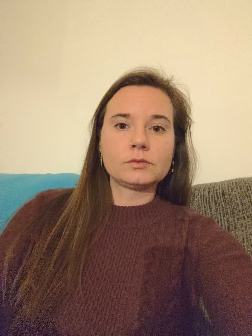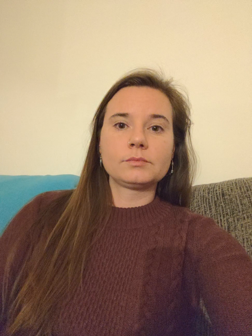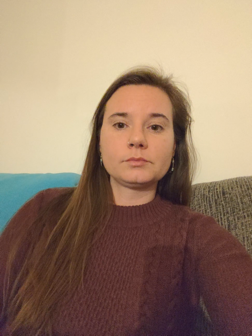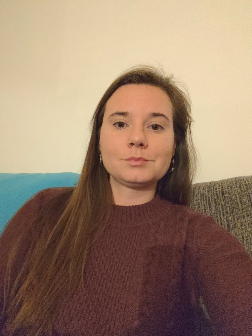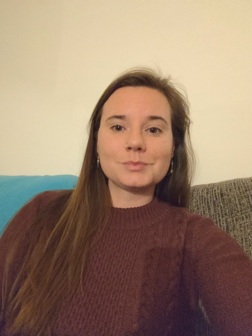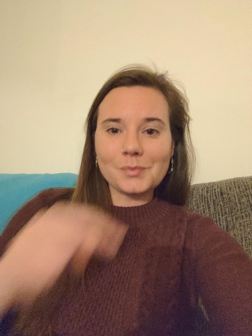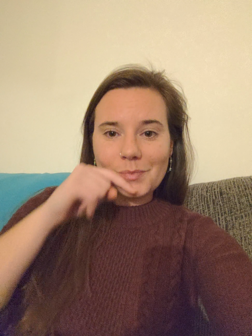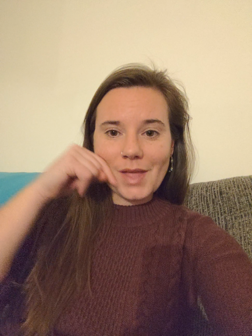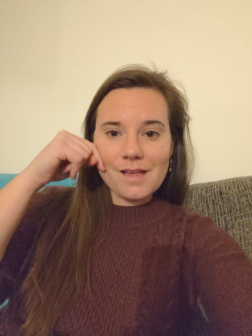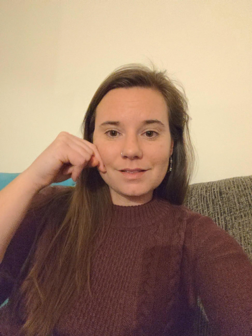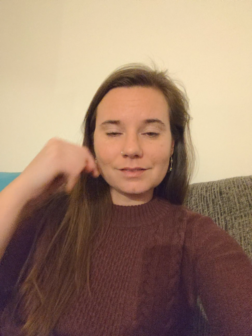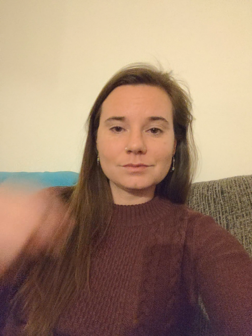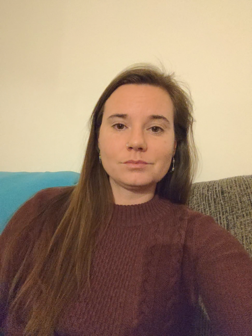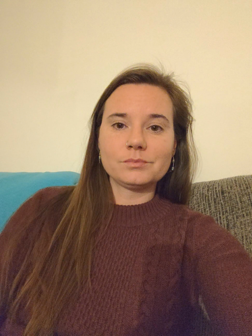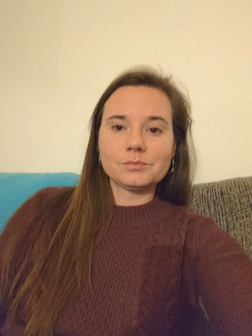smile